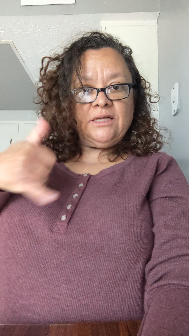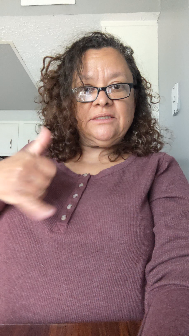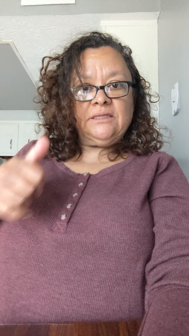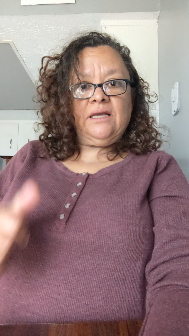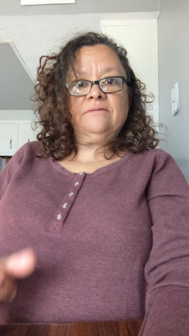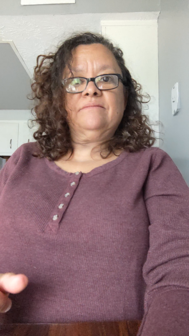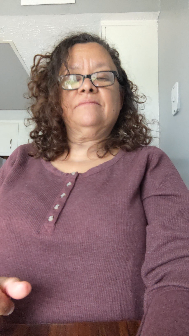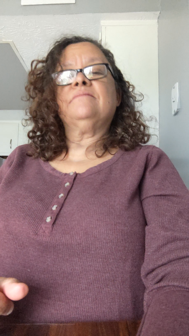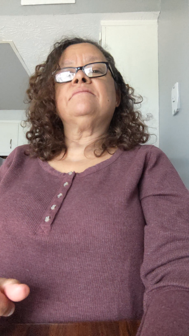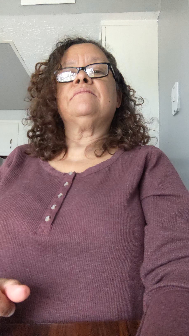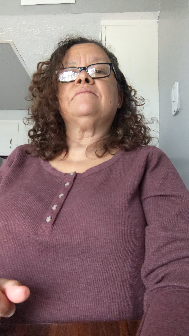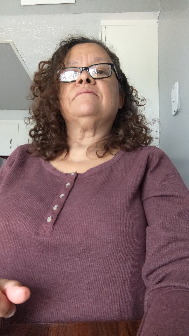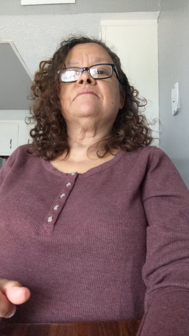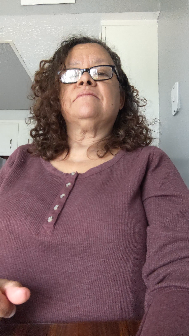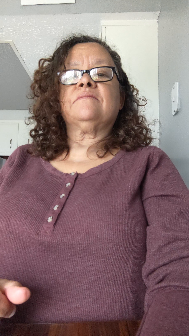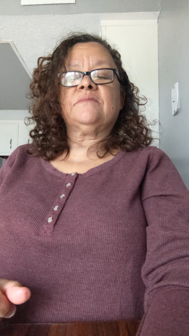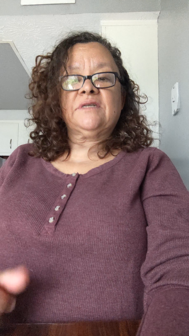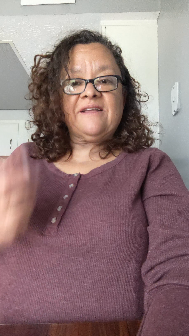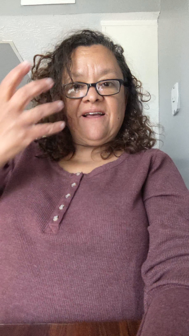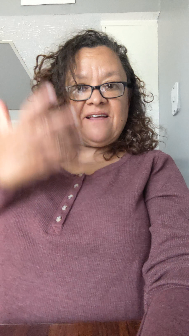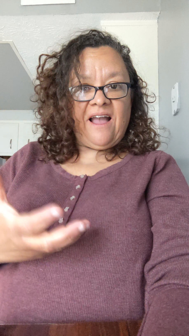heavy